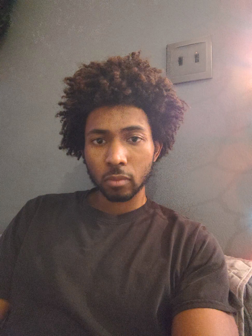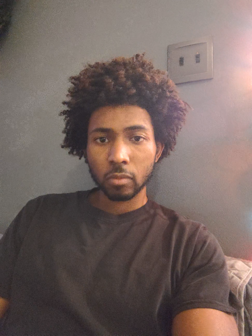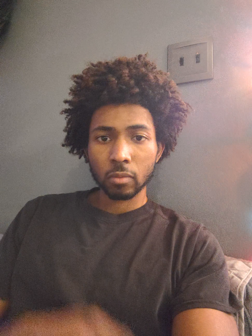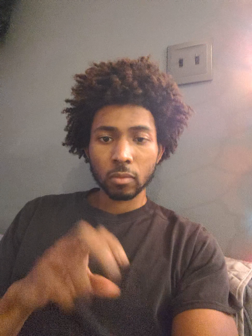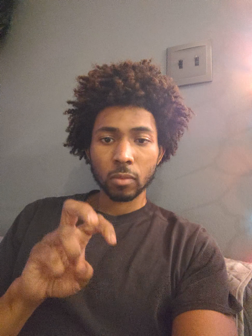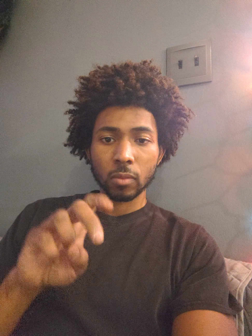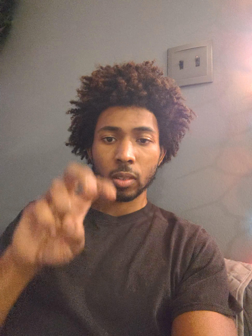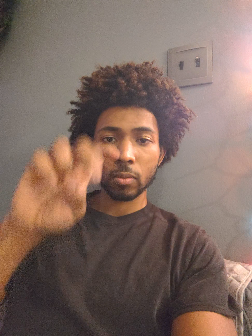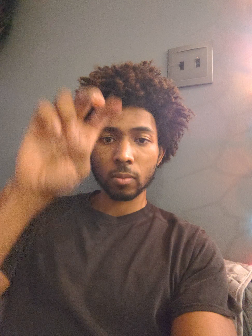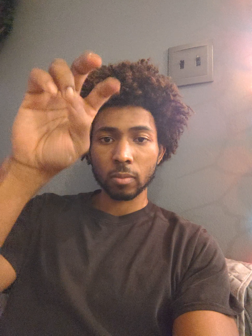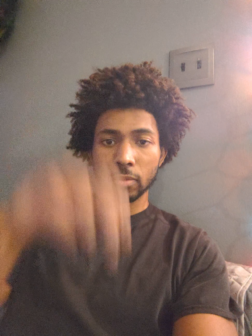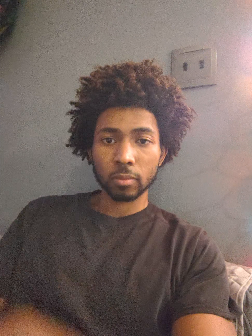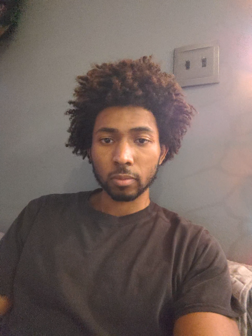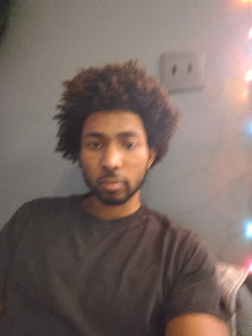stairs